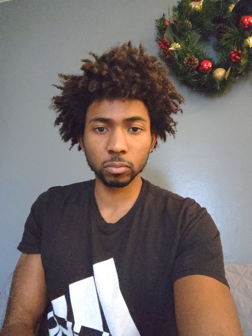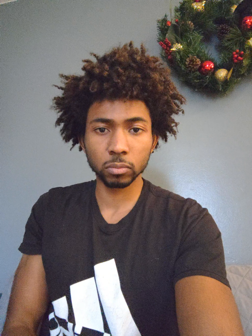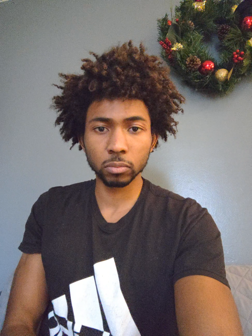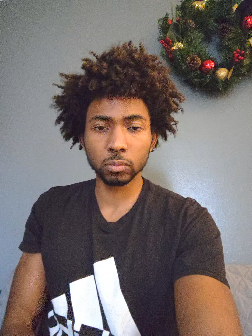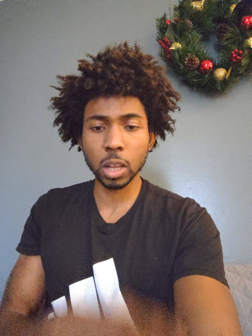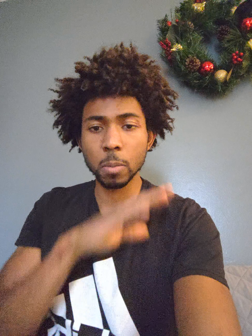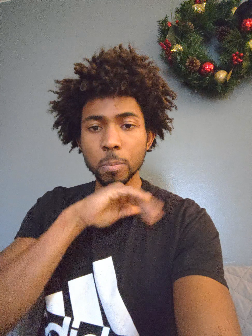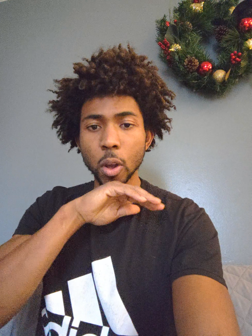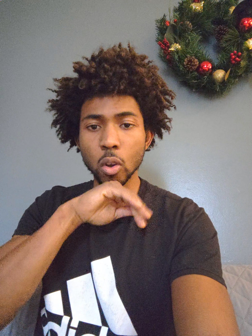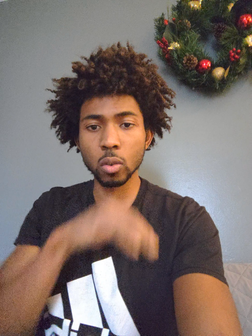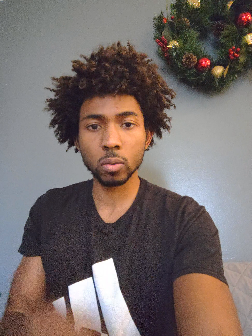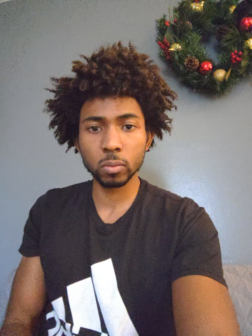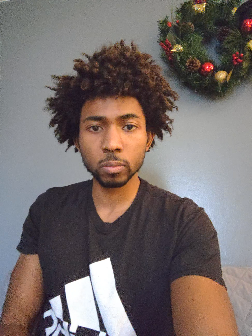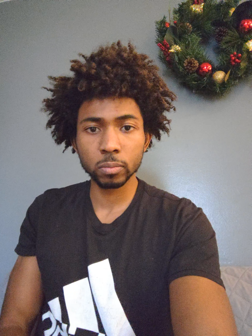pig